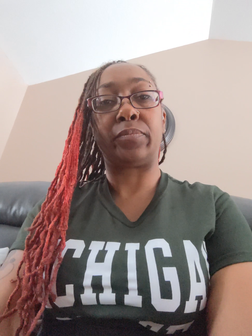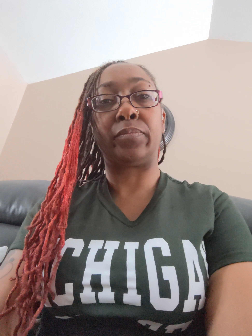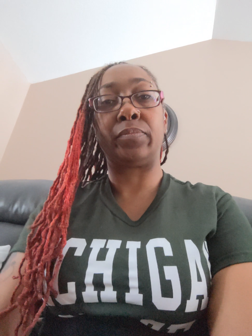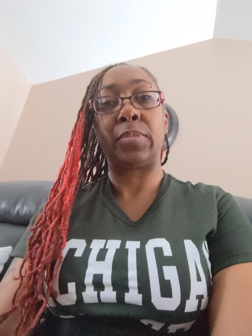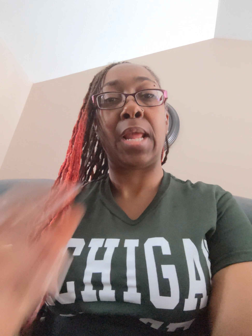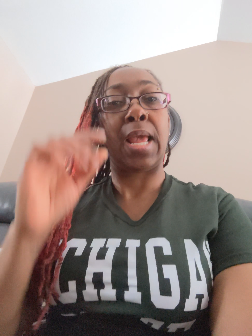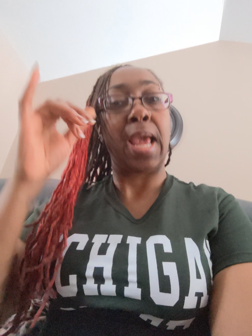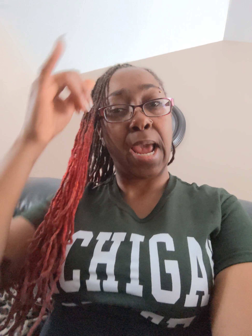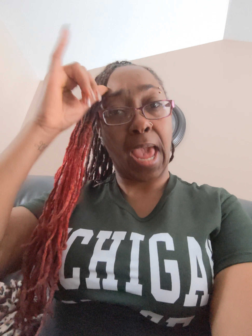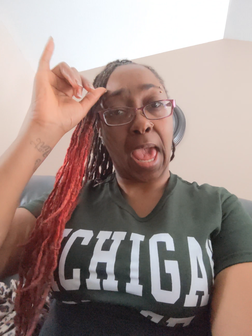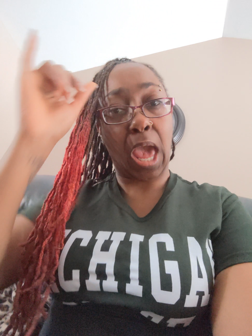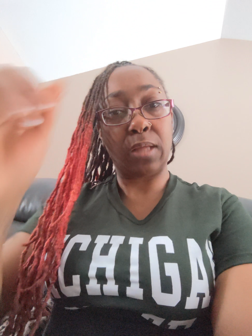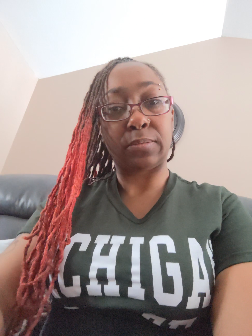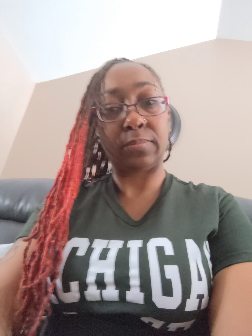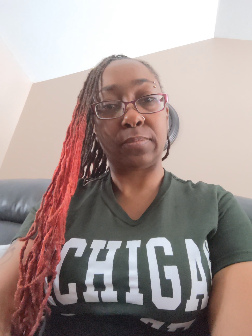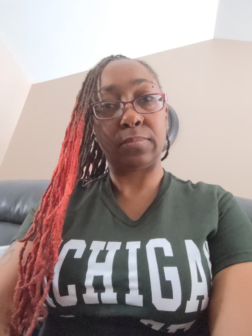cow